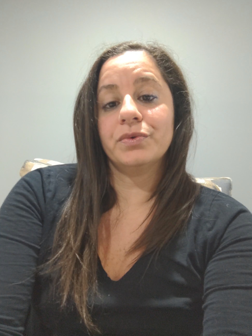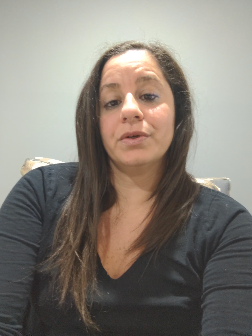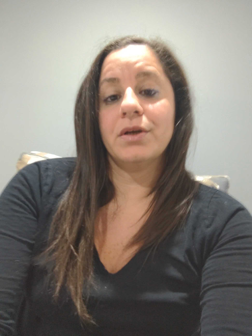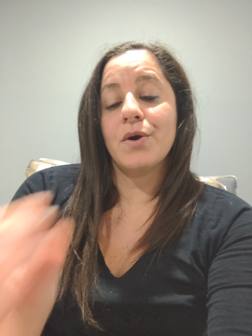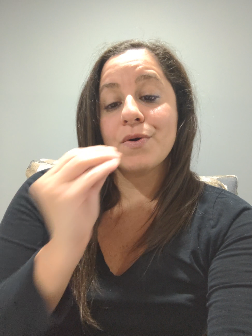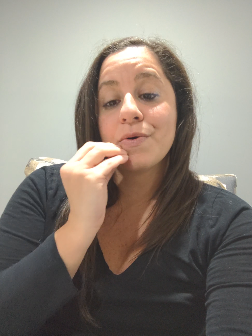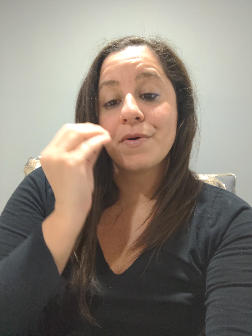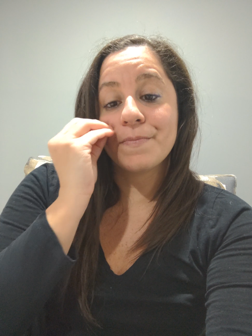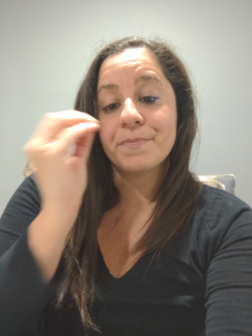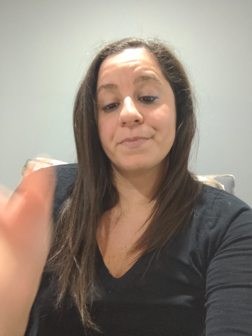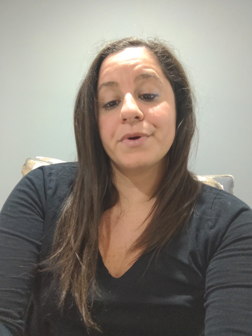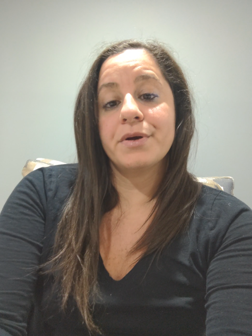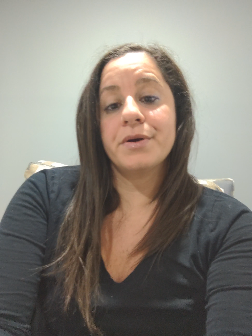home